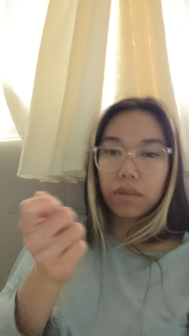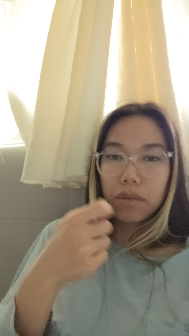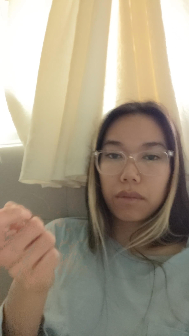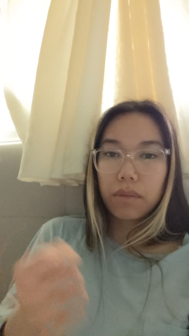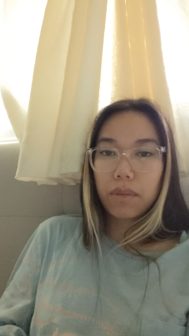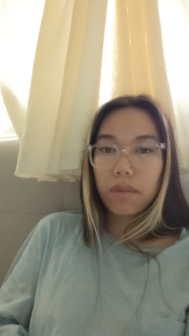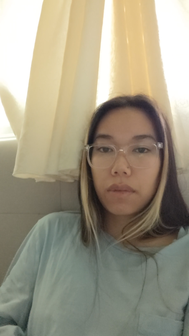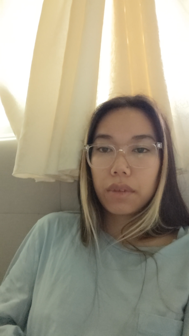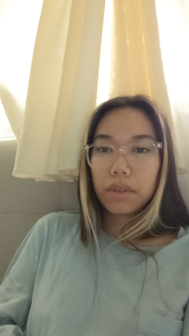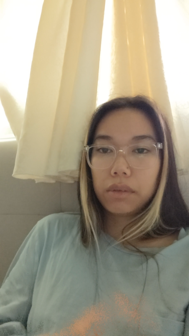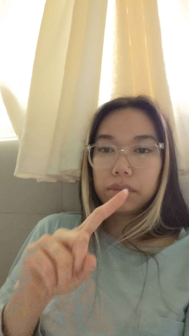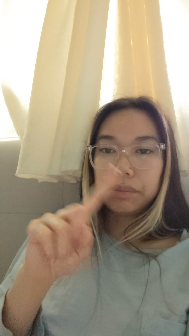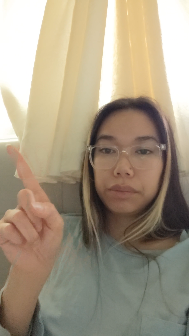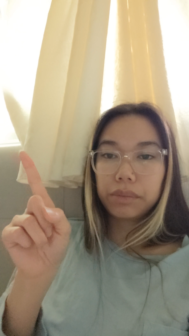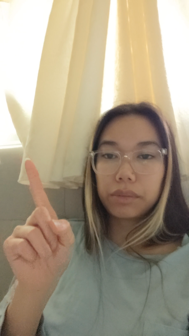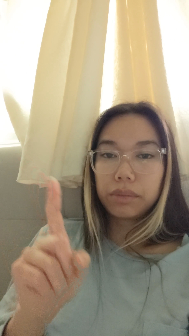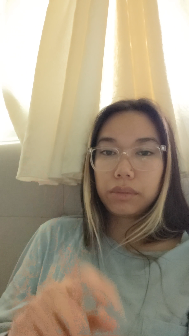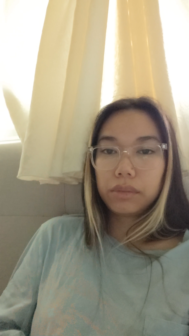but